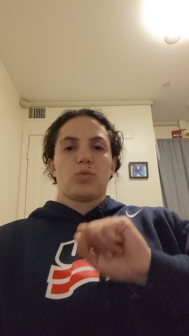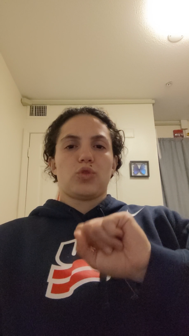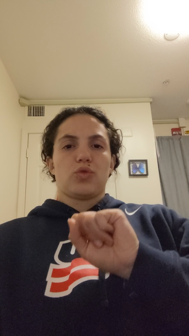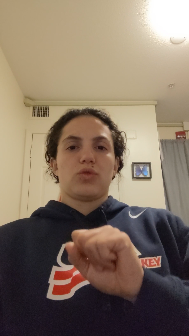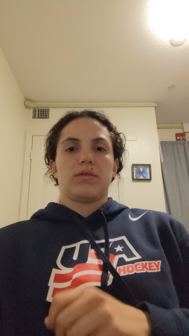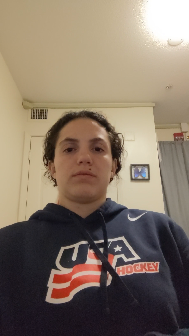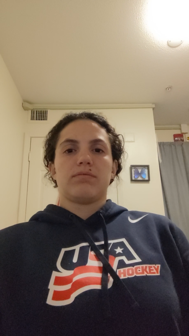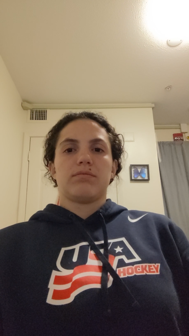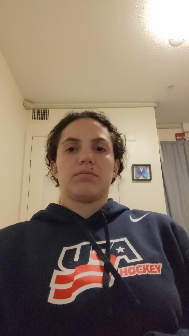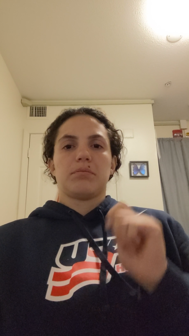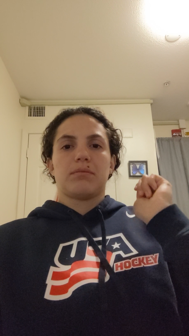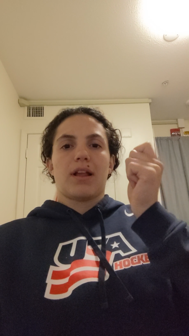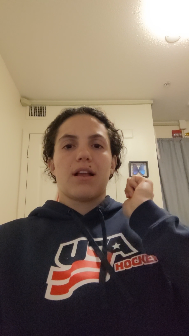bat